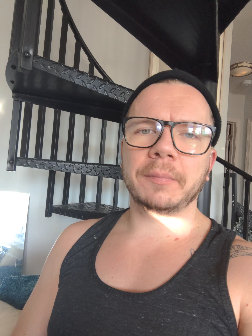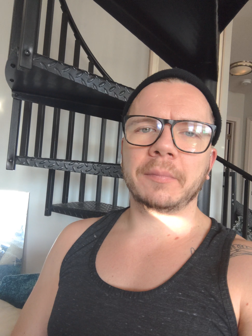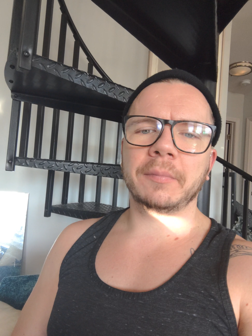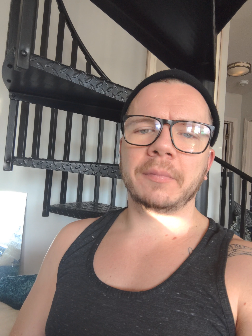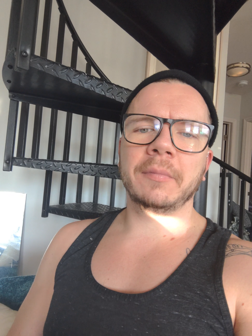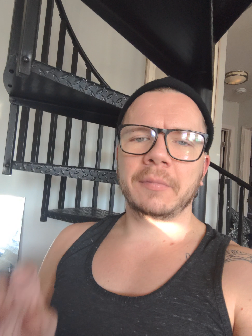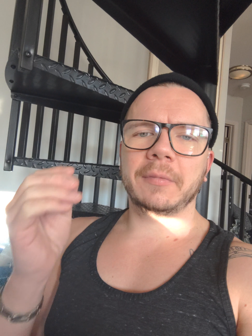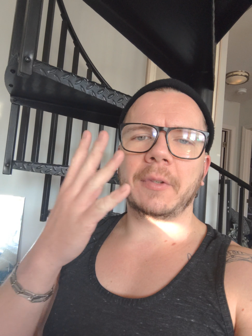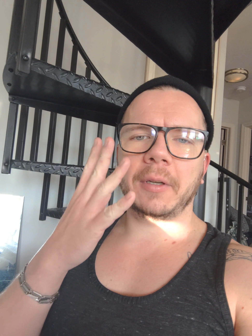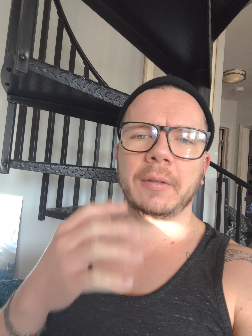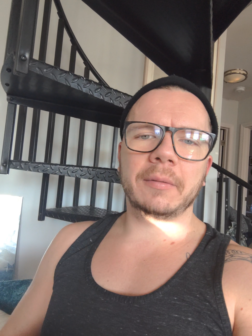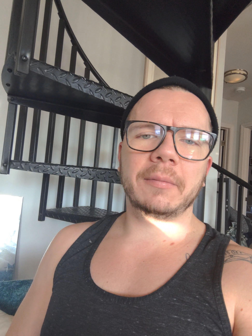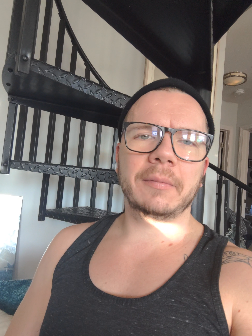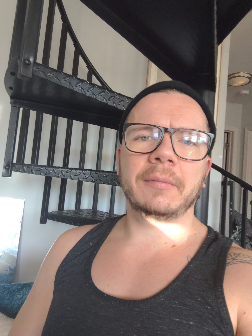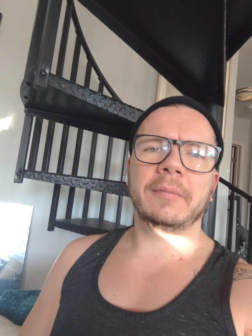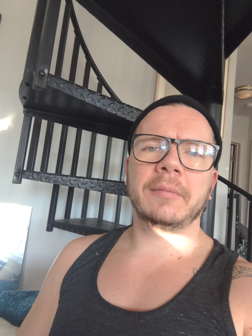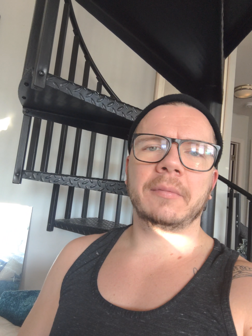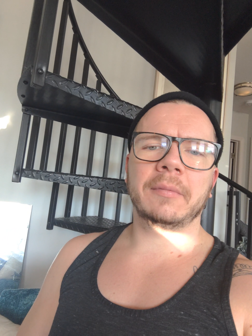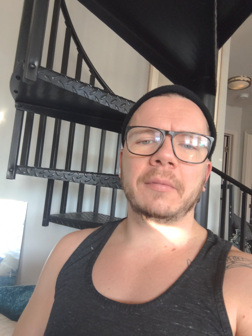sun